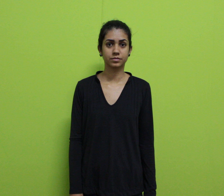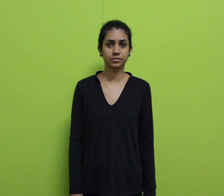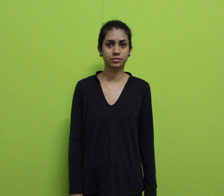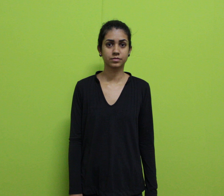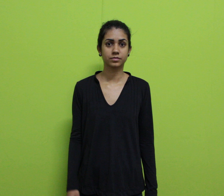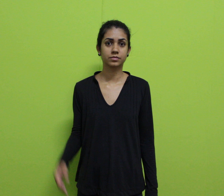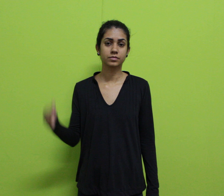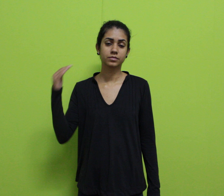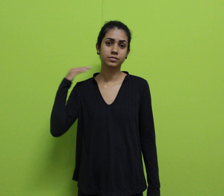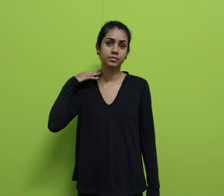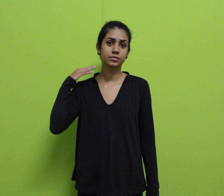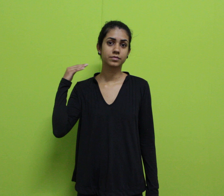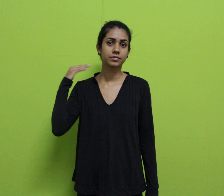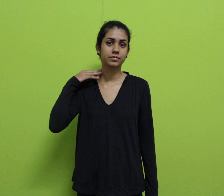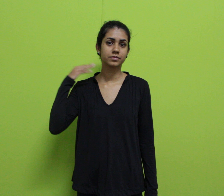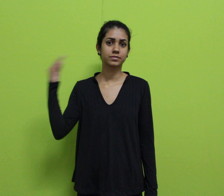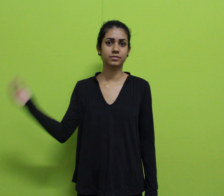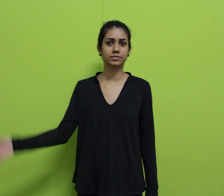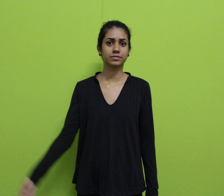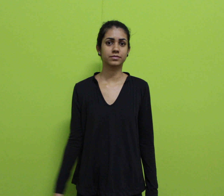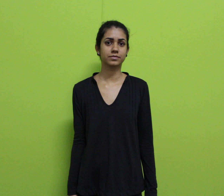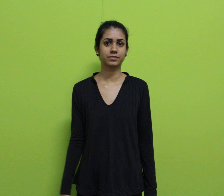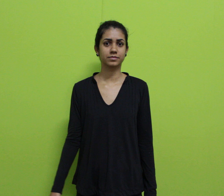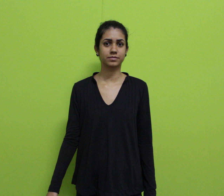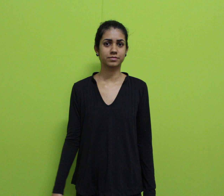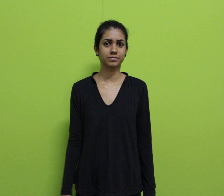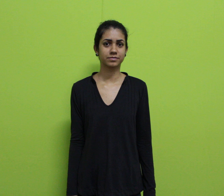banco